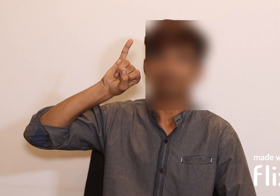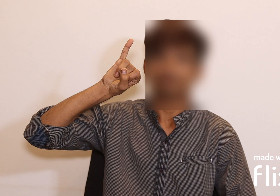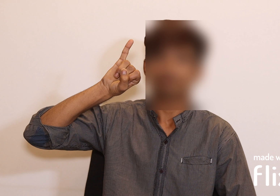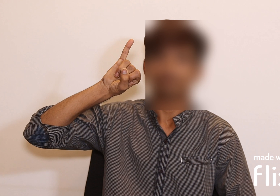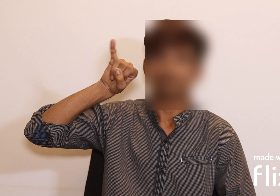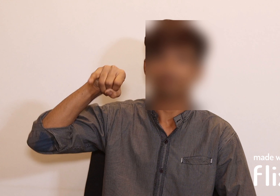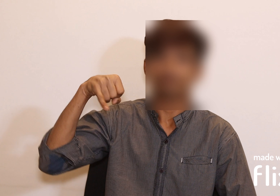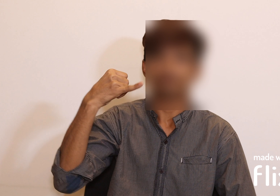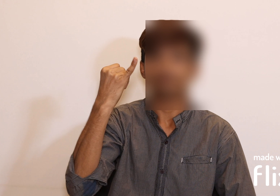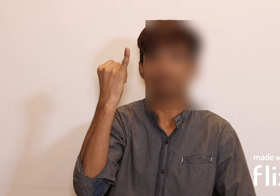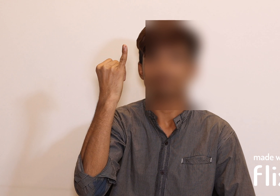ج